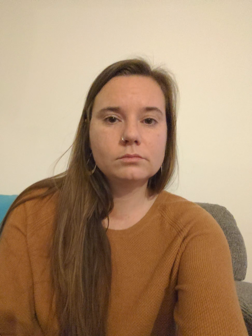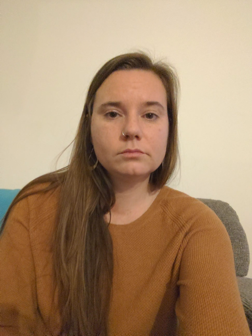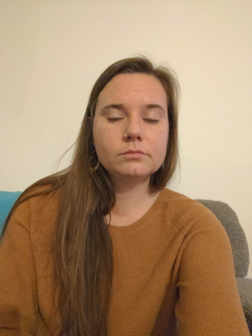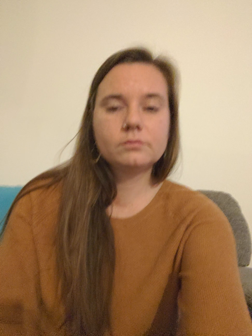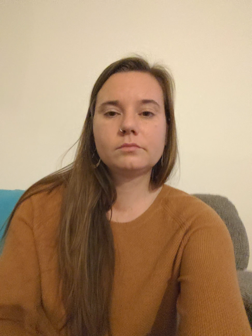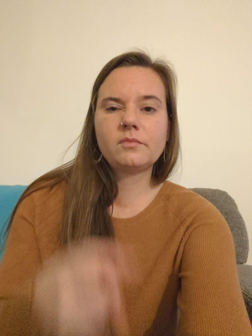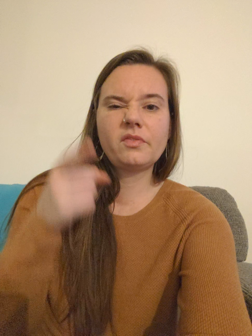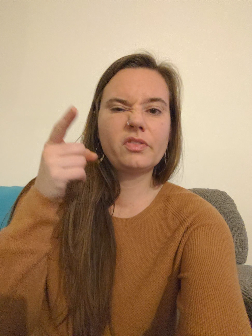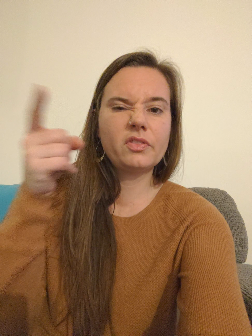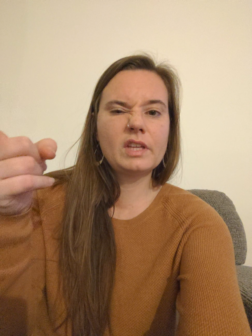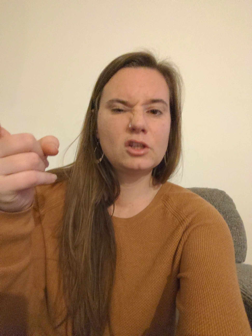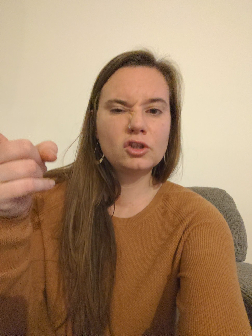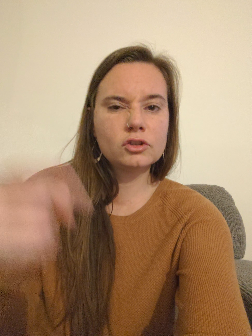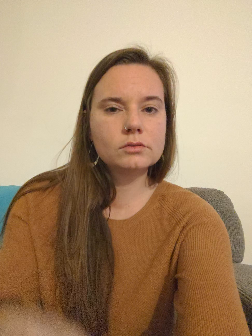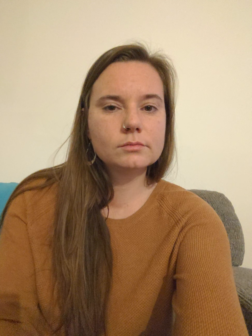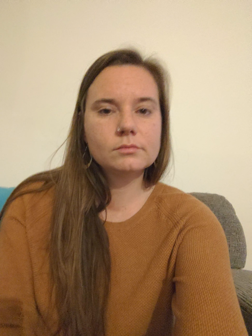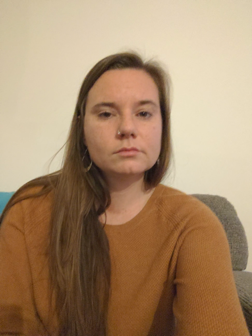there